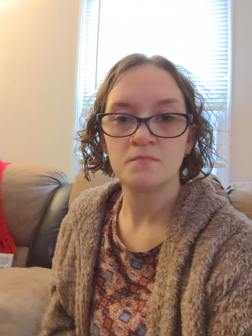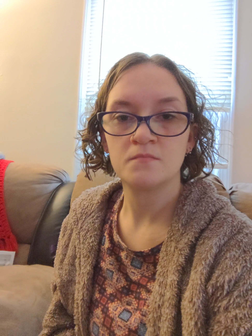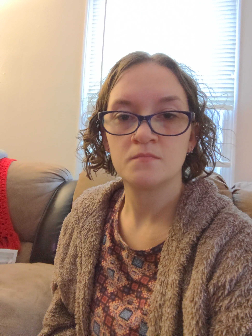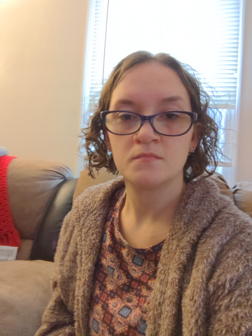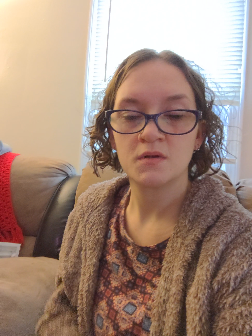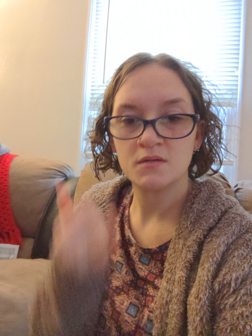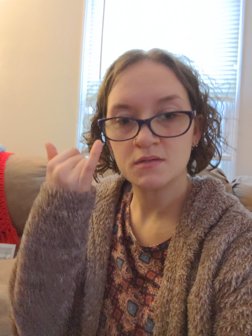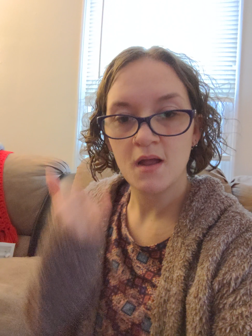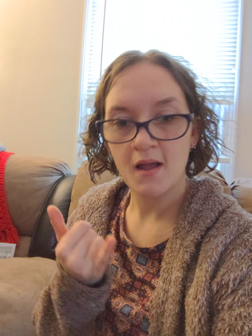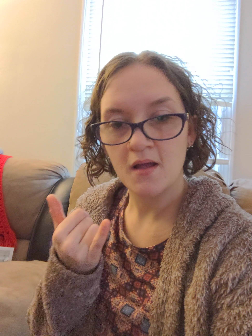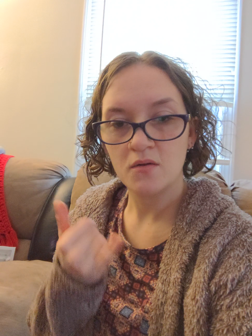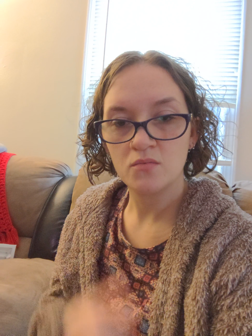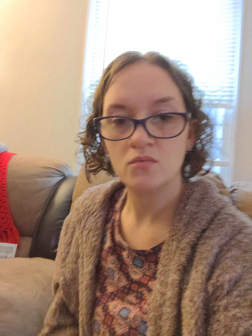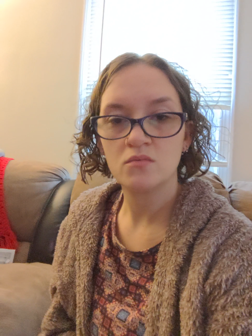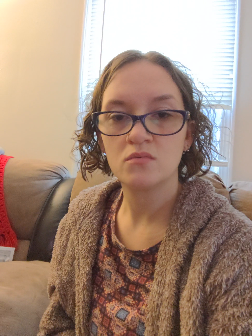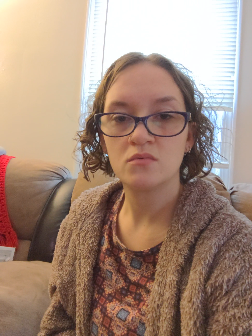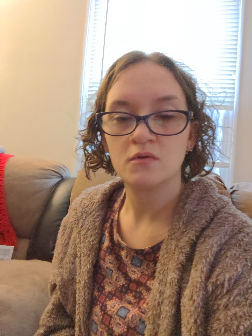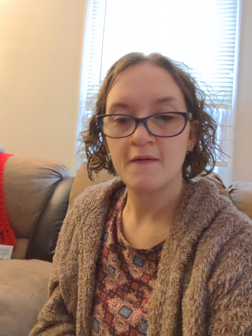now